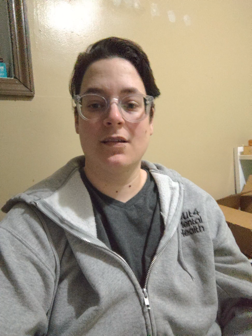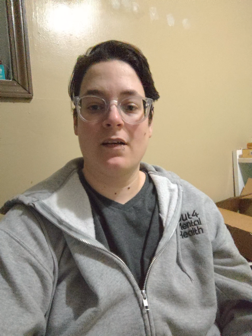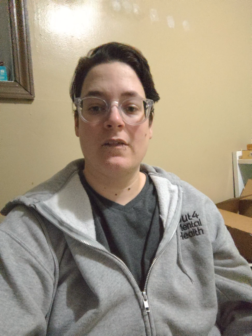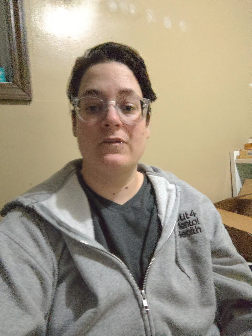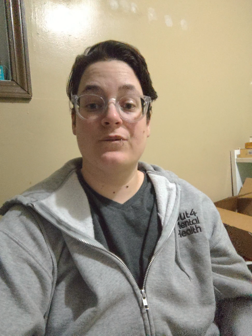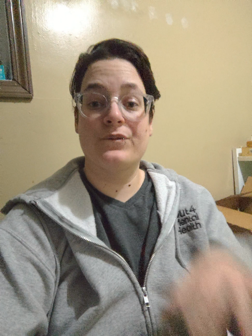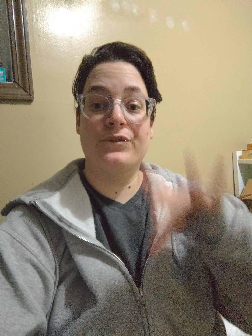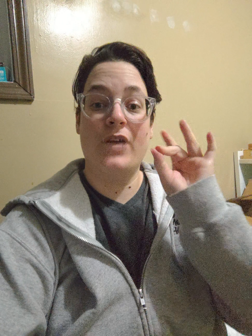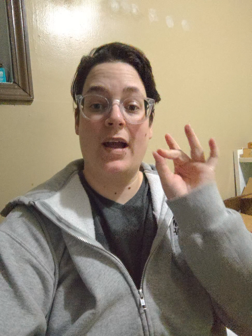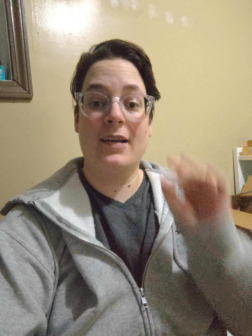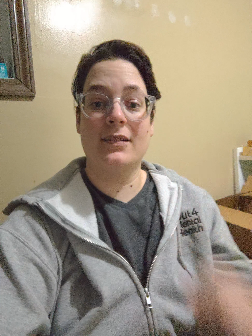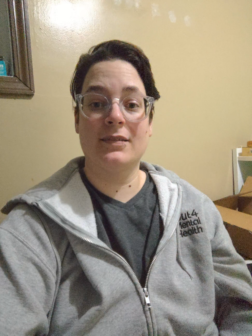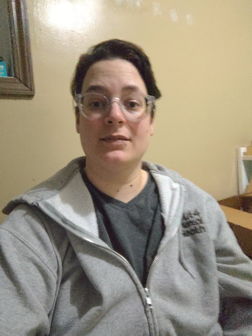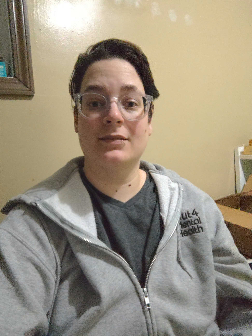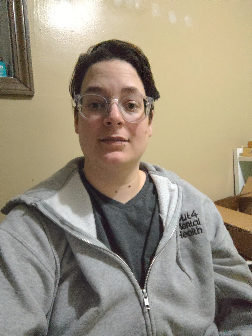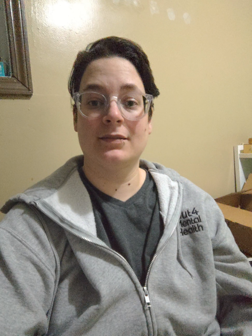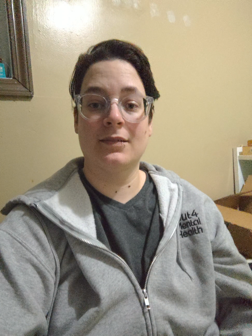find